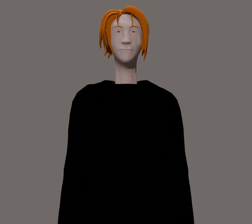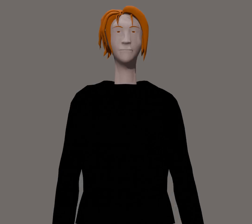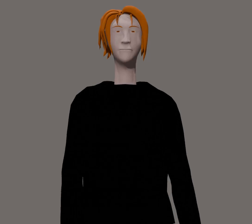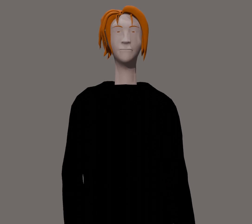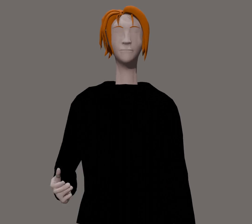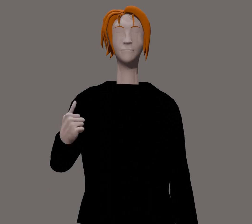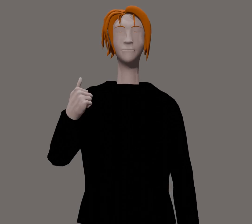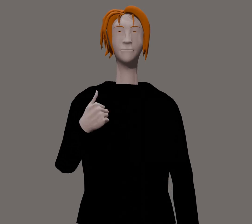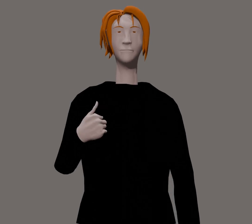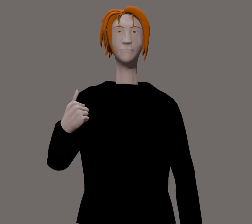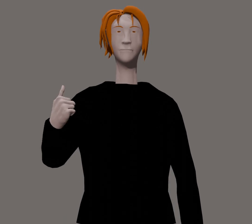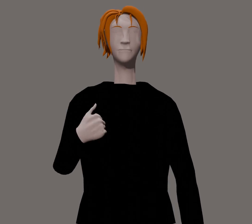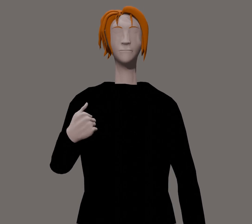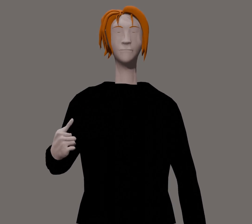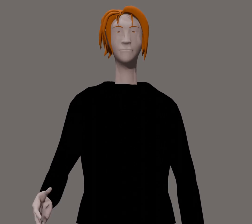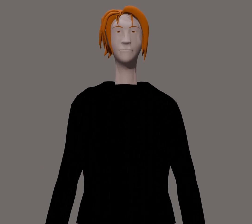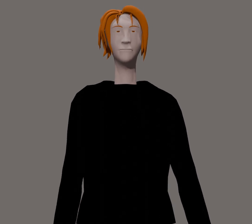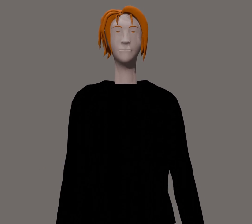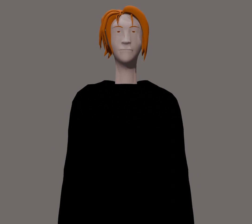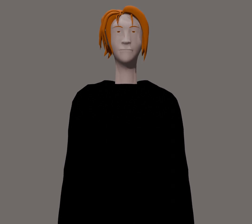Canada